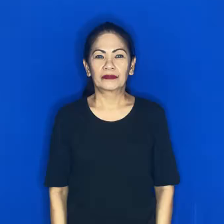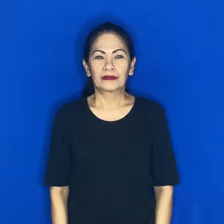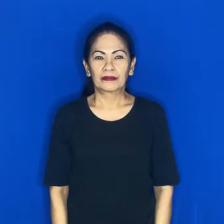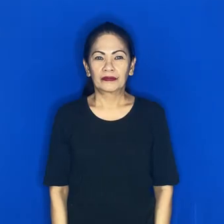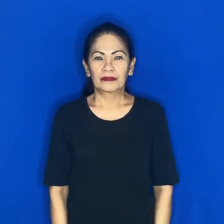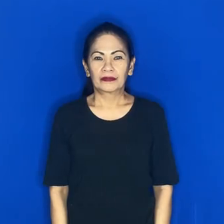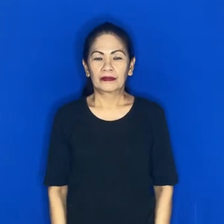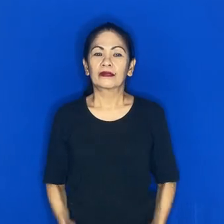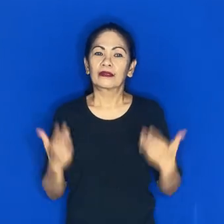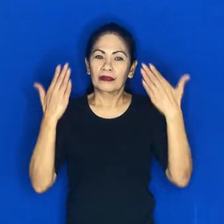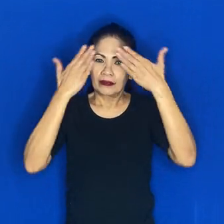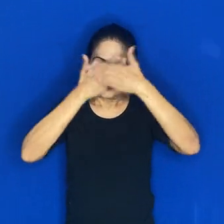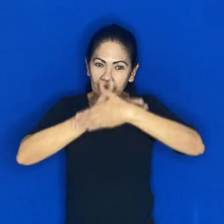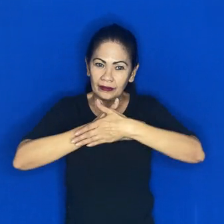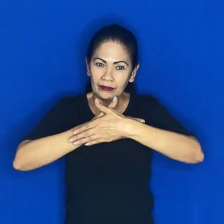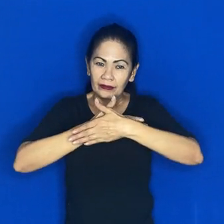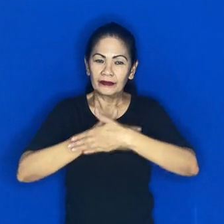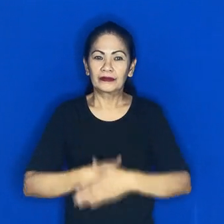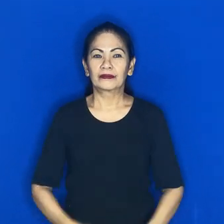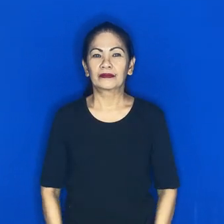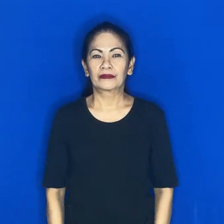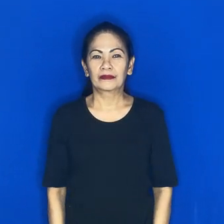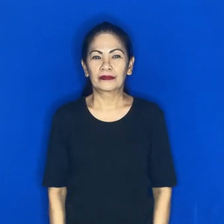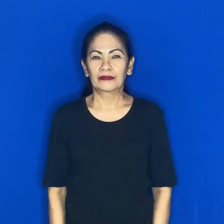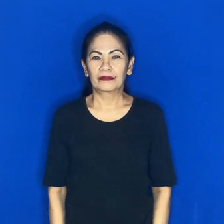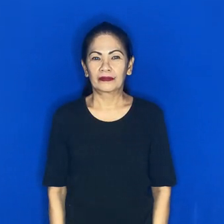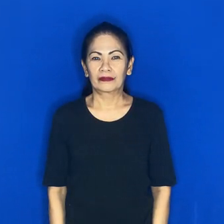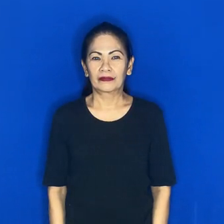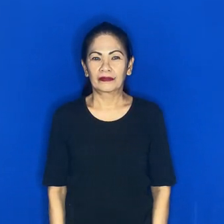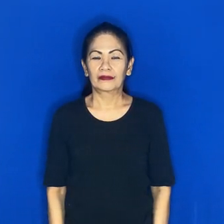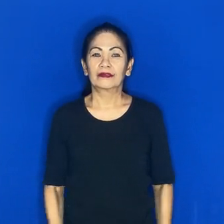dark